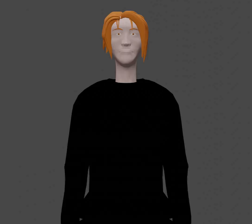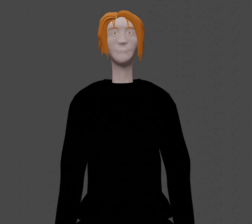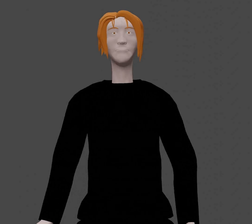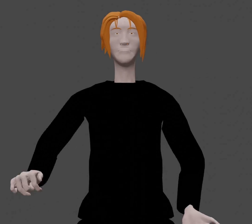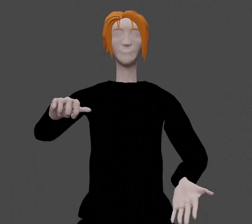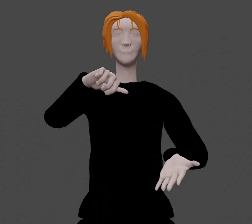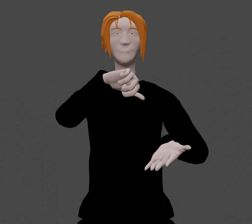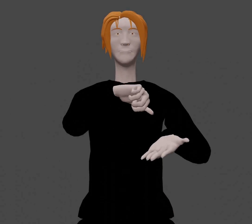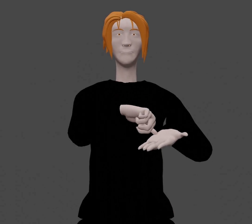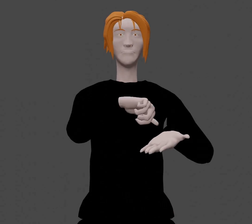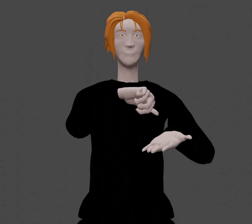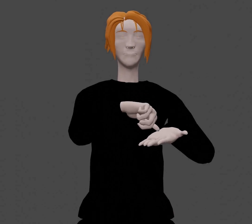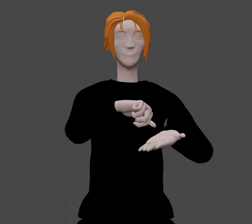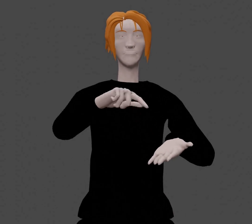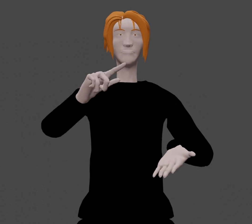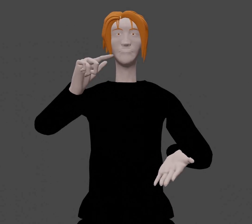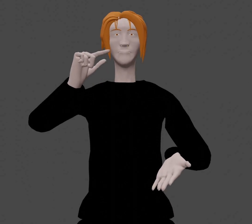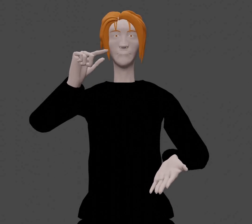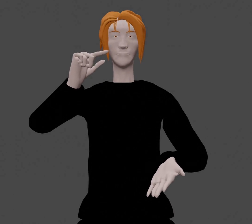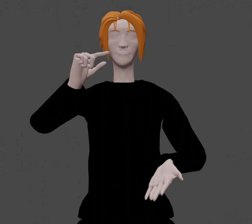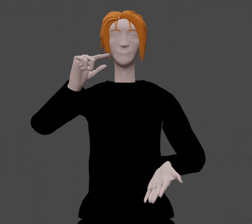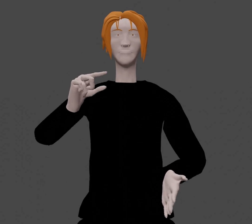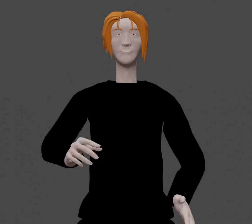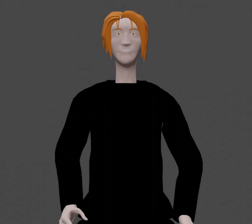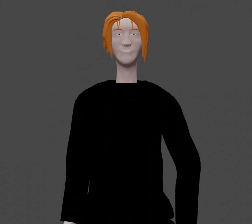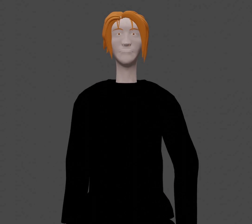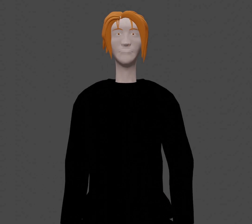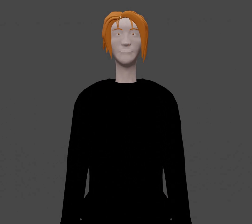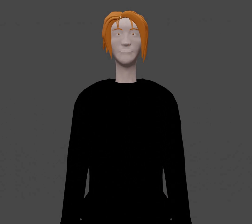Athen s, Greece